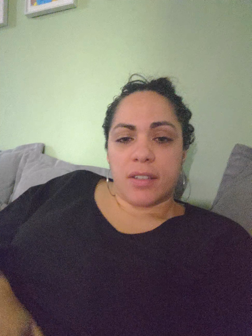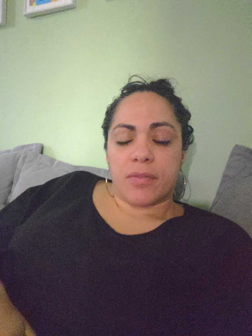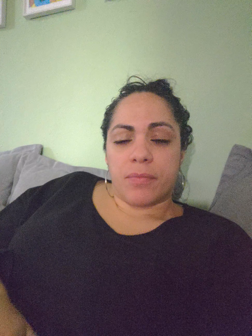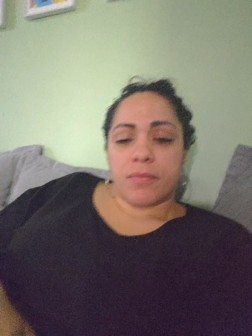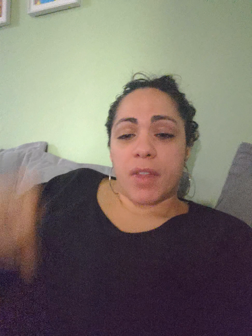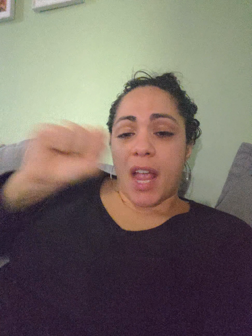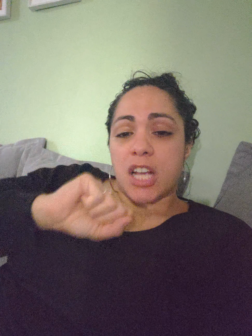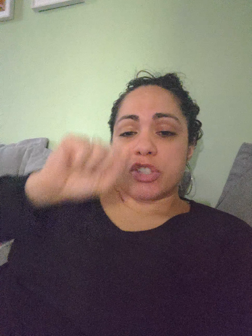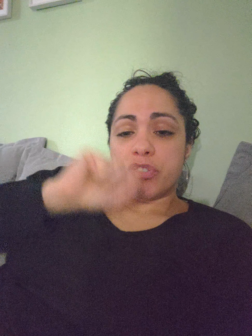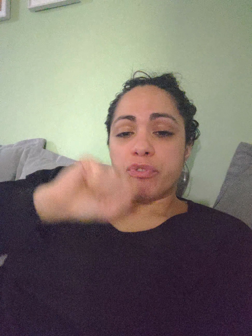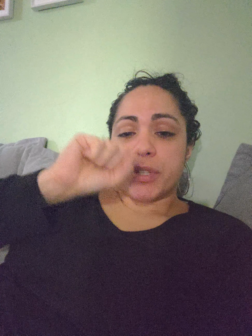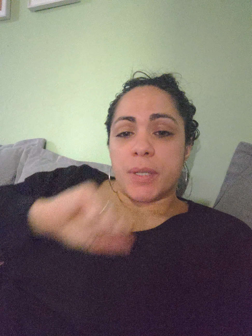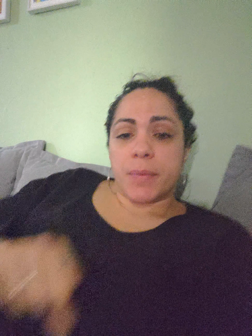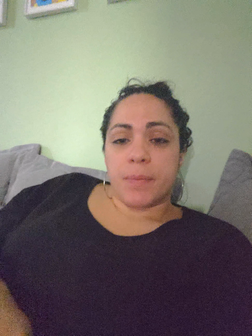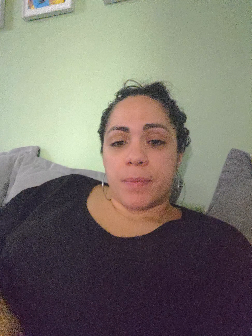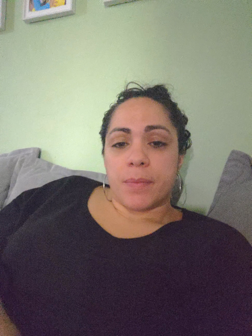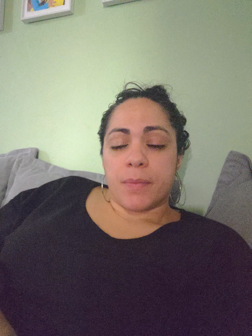ice cream